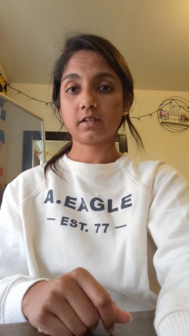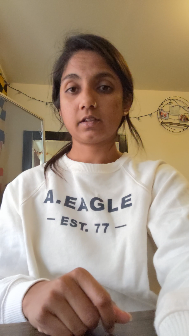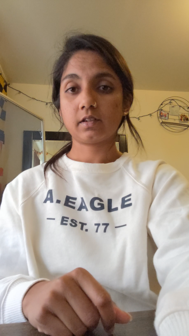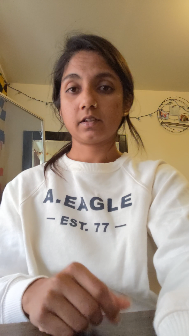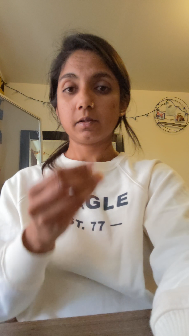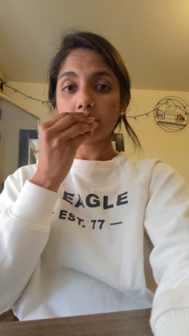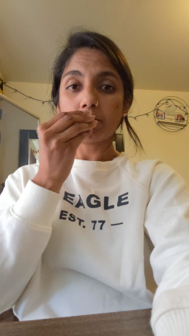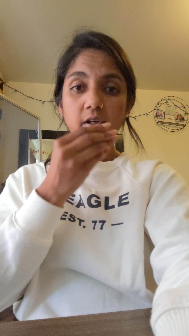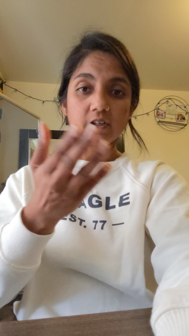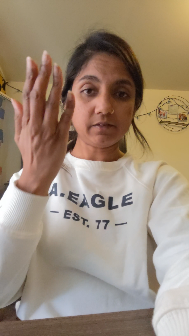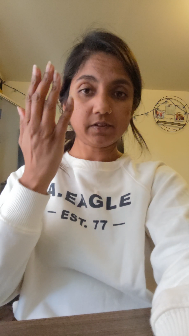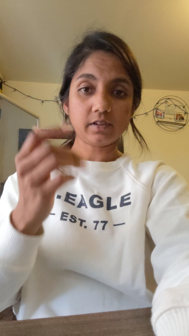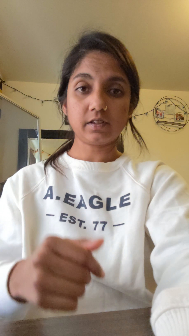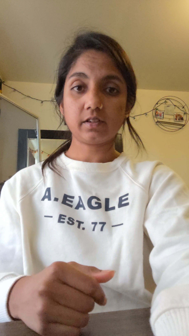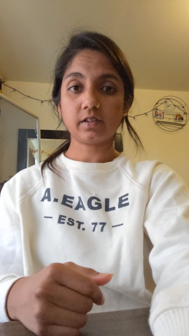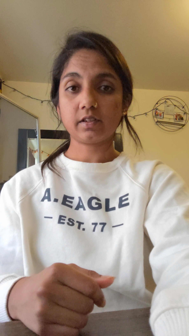breakfast